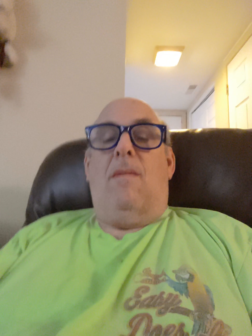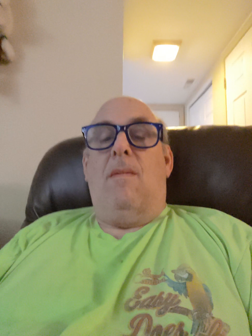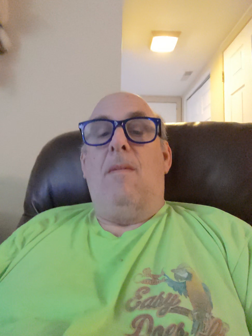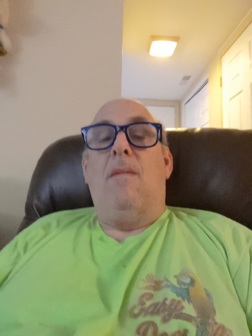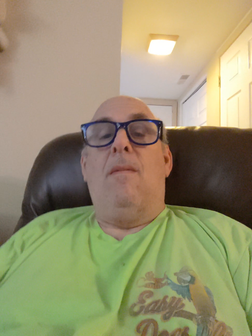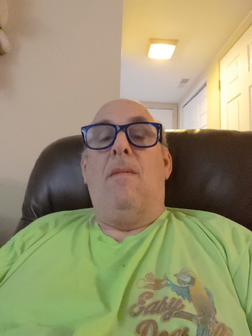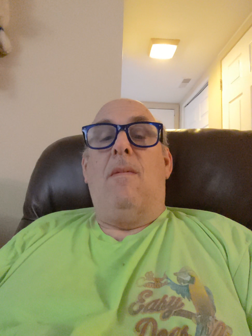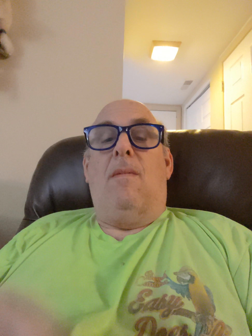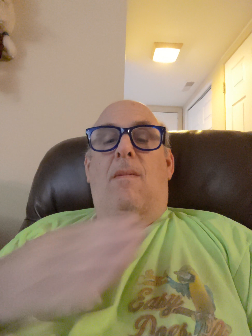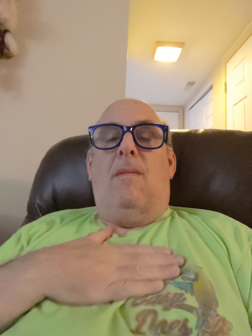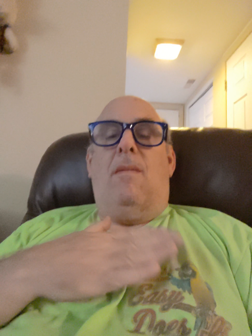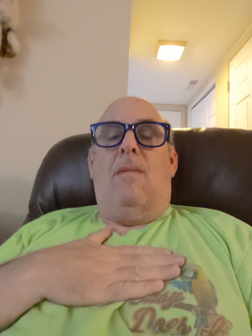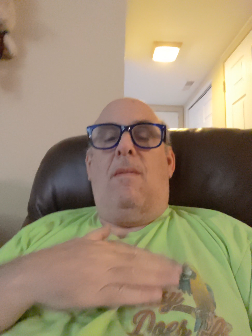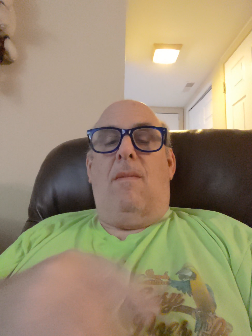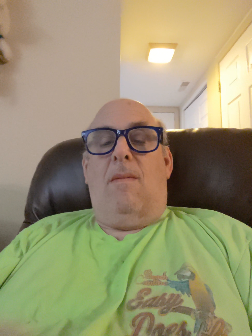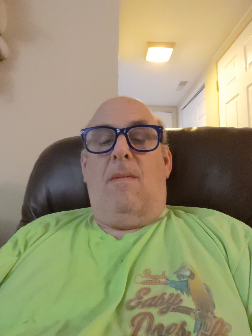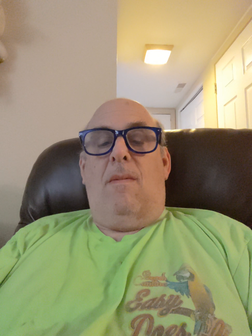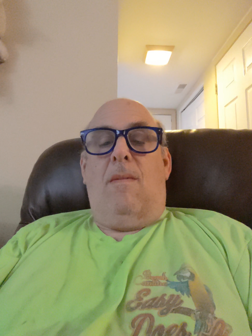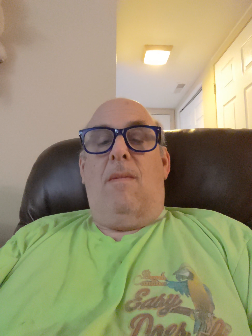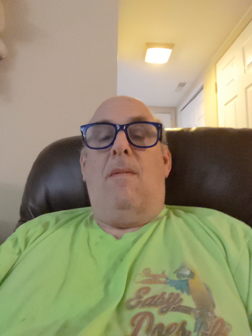my